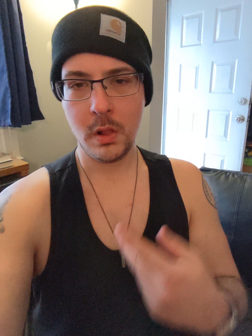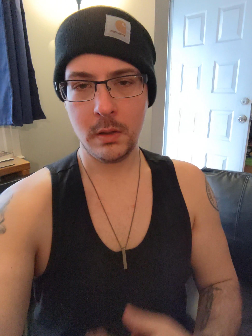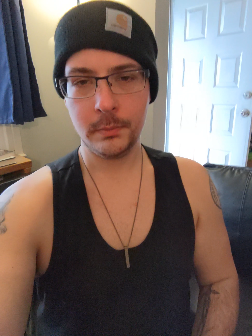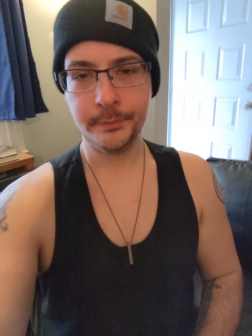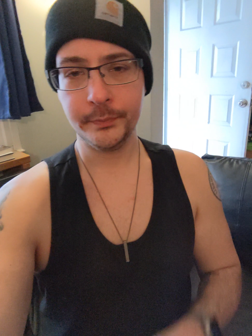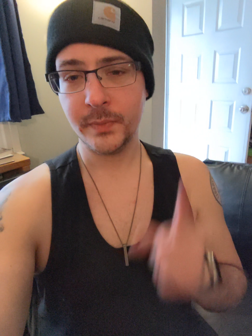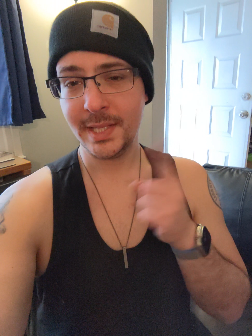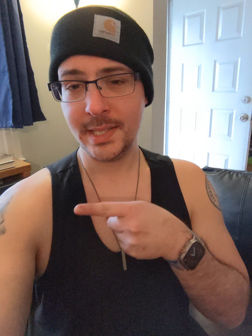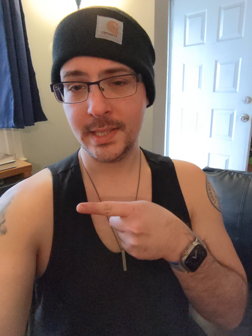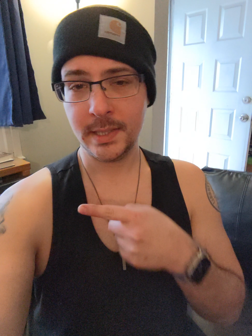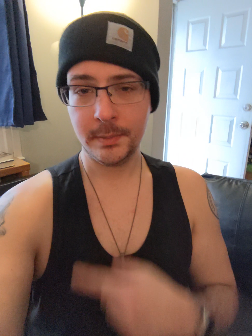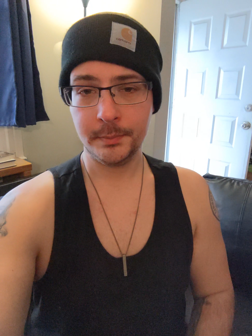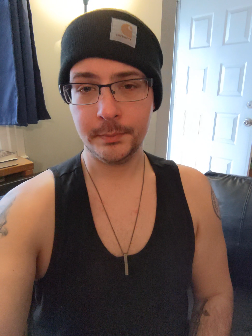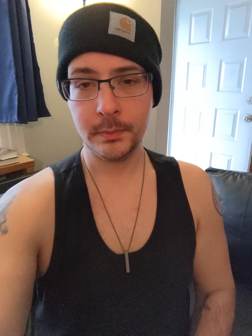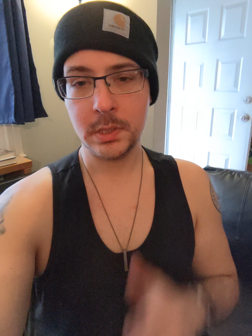he/she/it